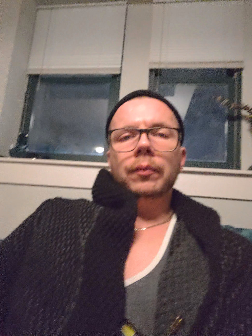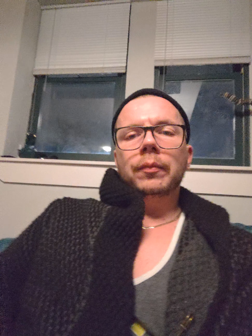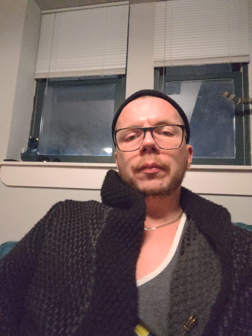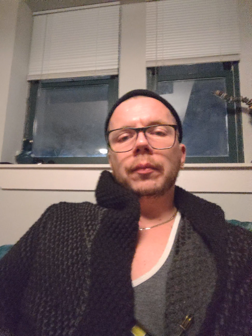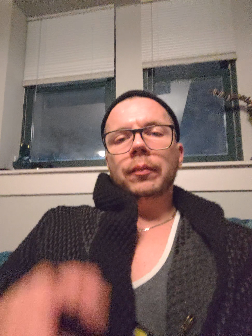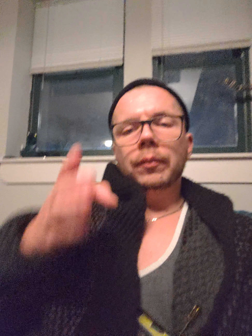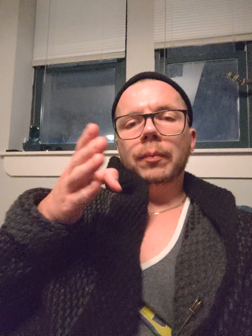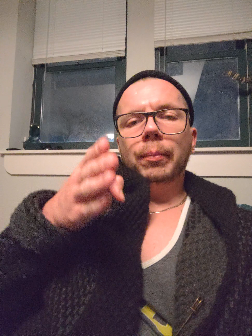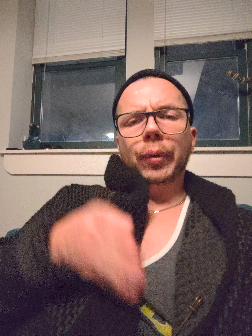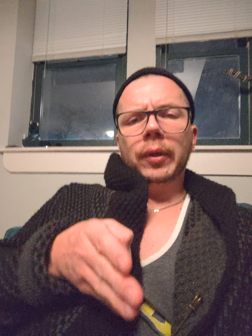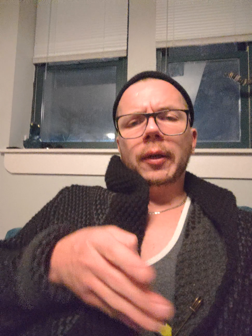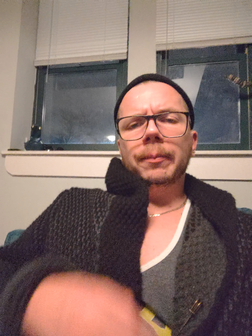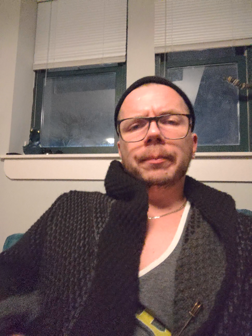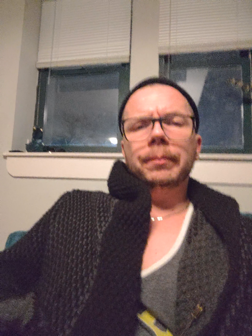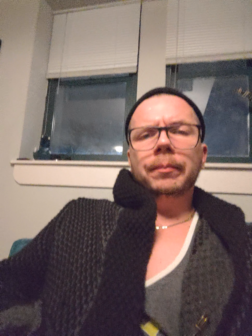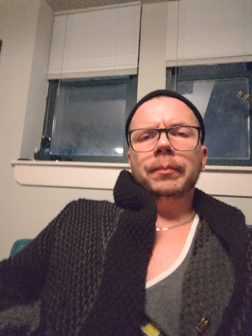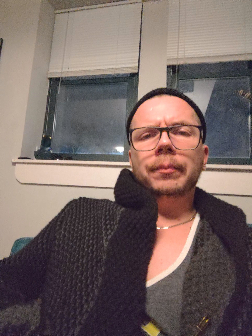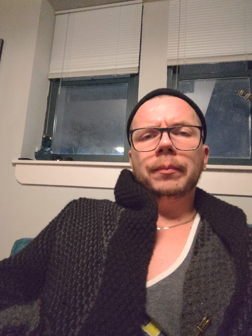person